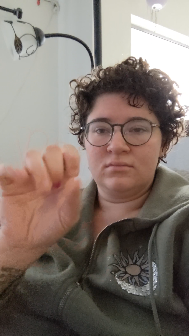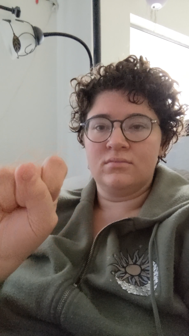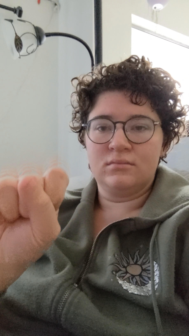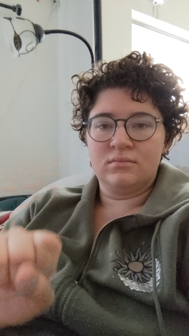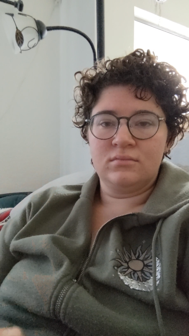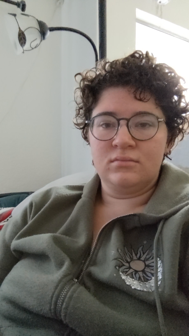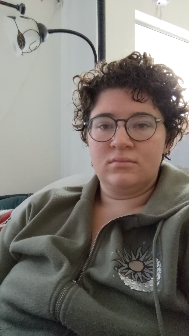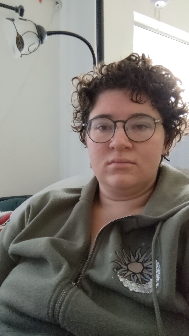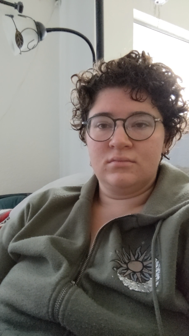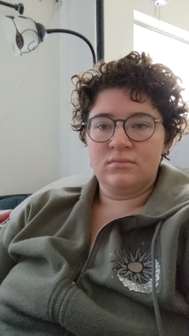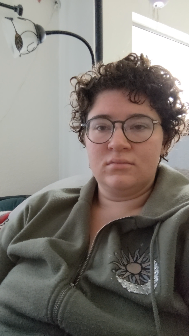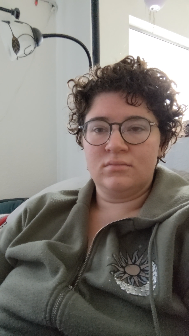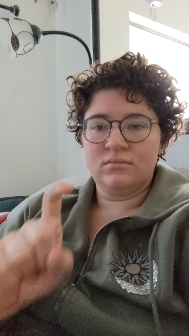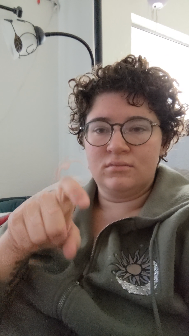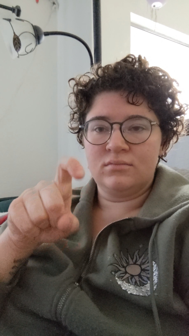should